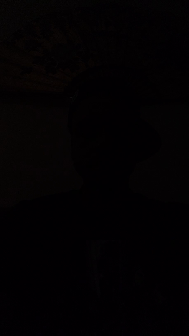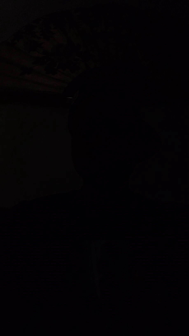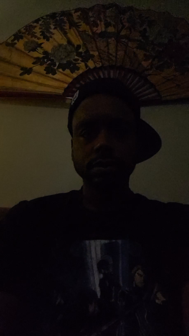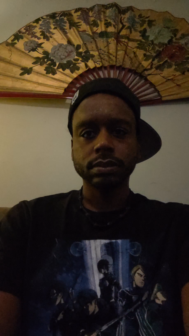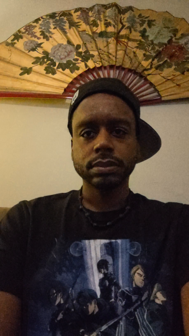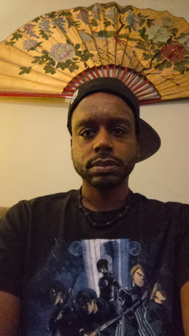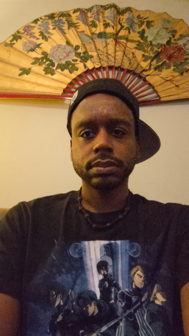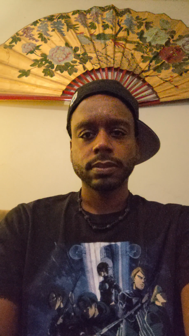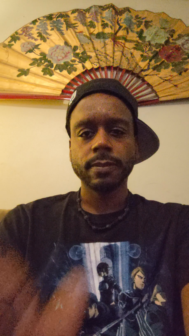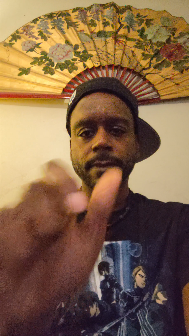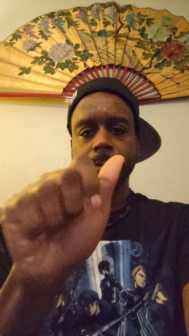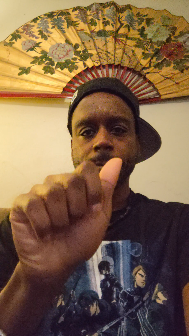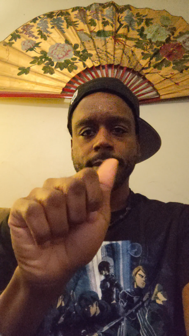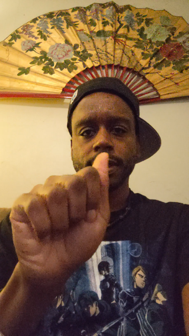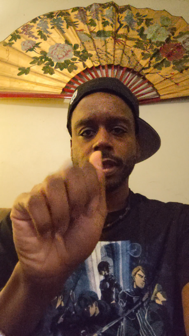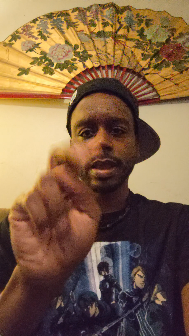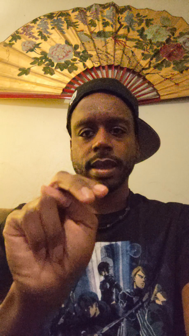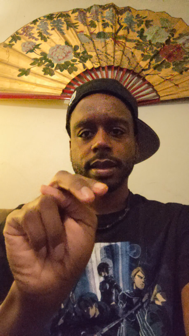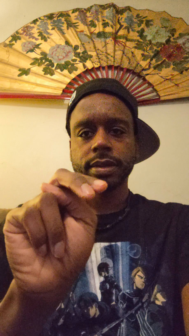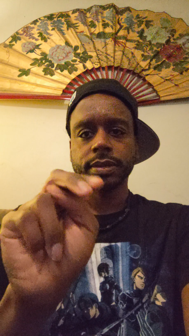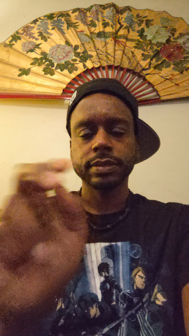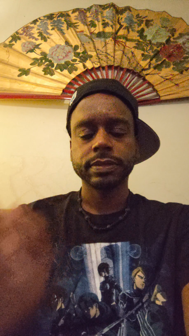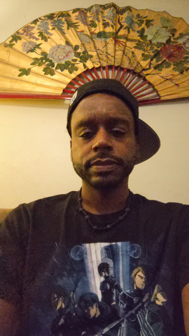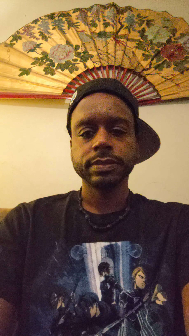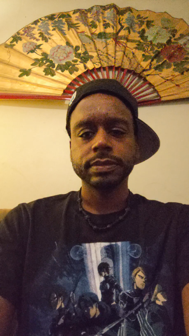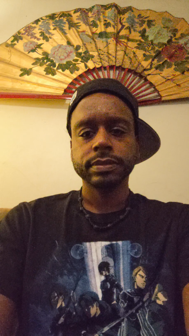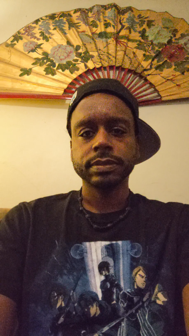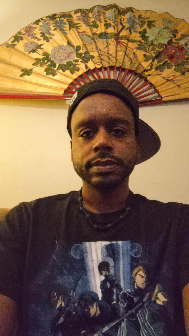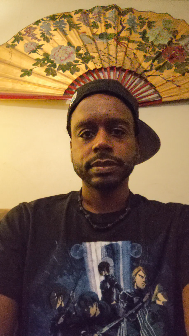an